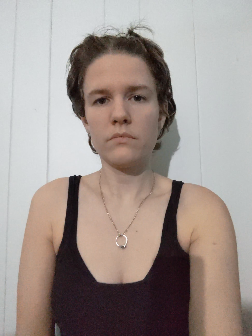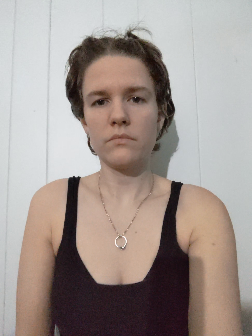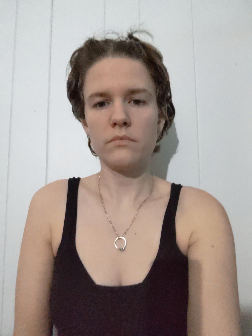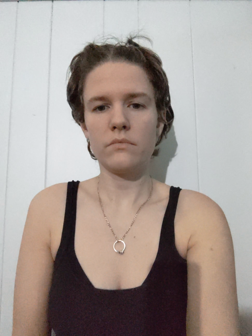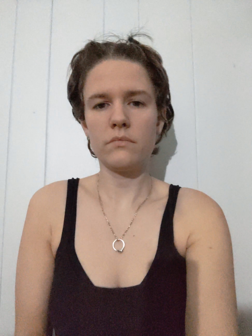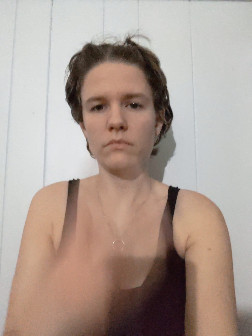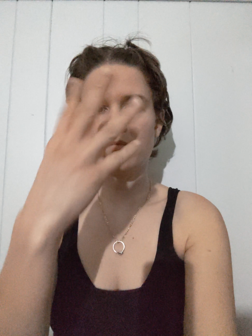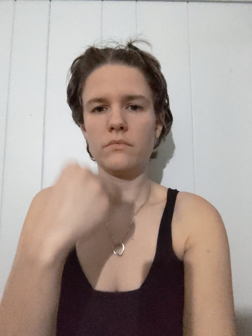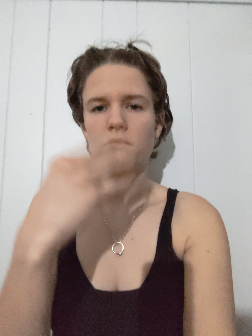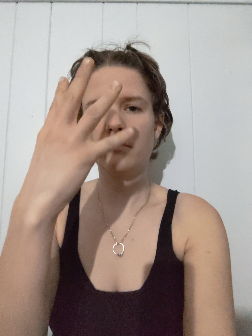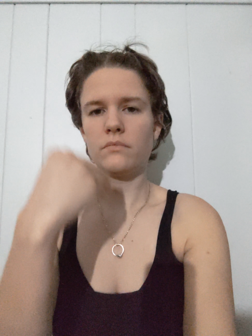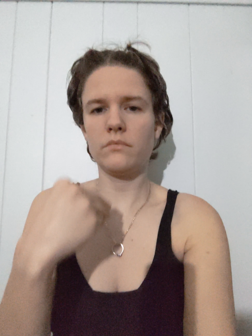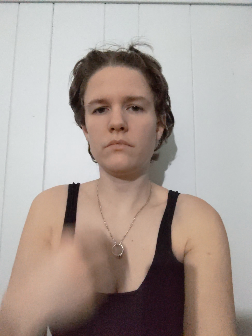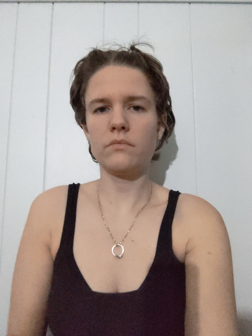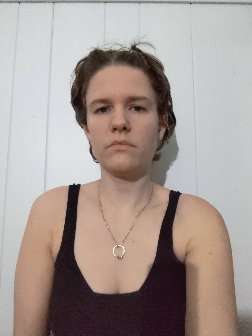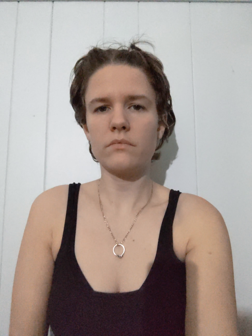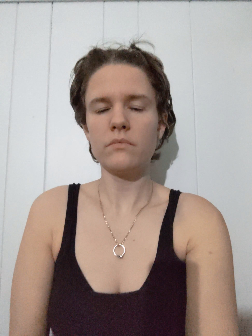sleepy